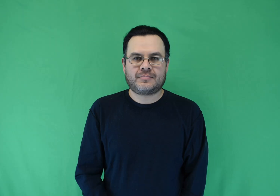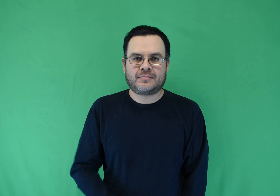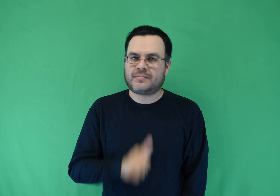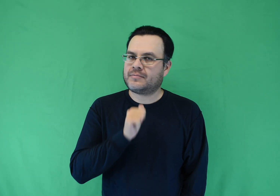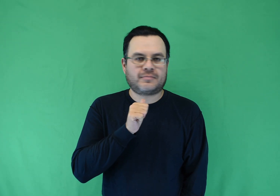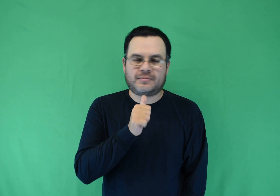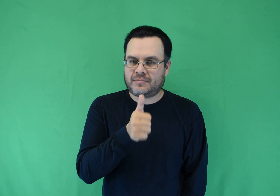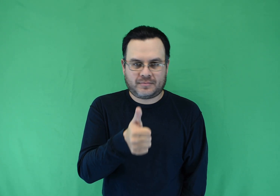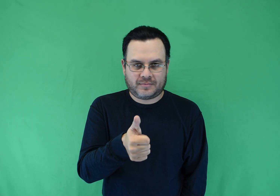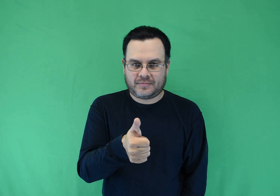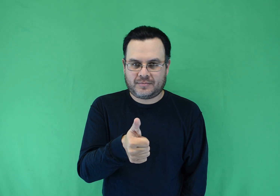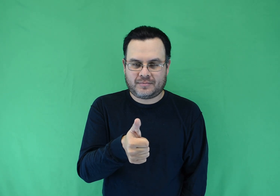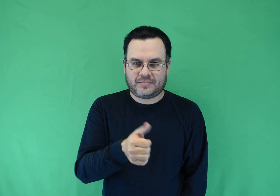no nada